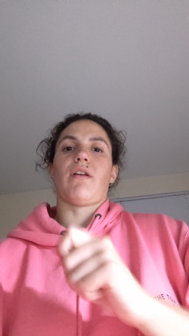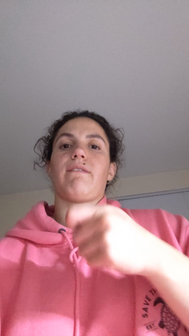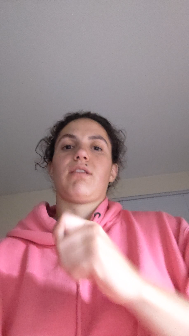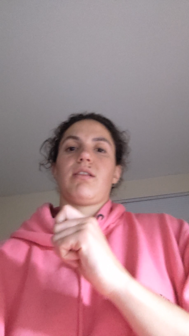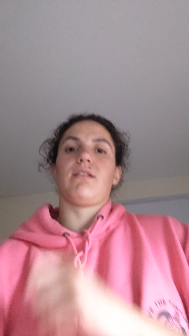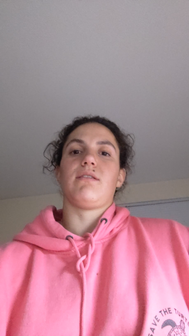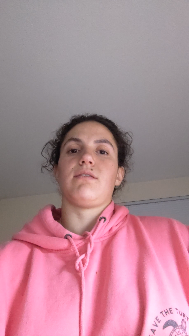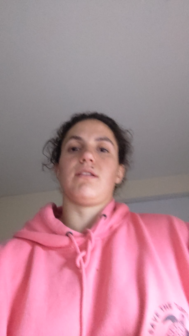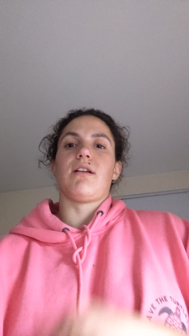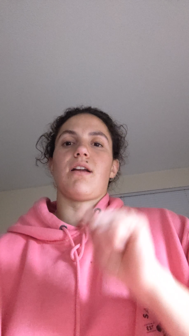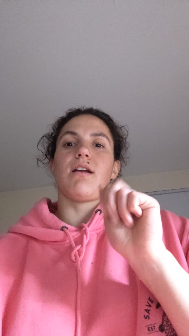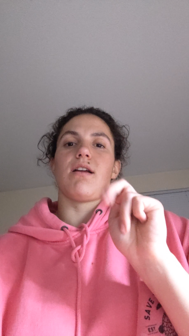an